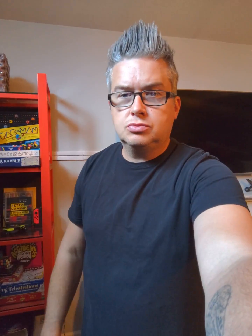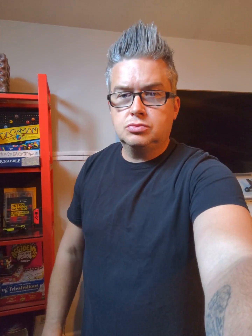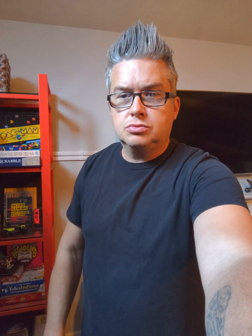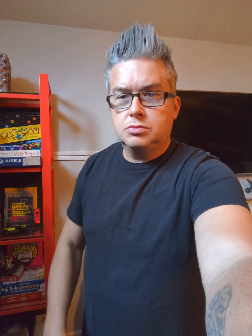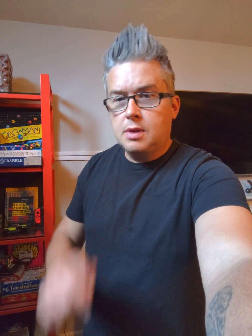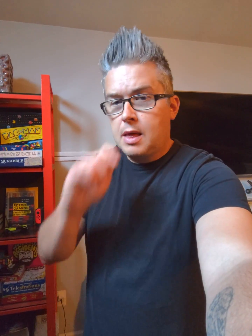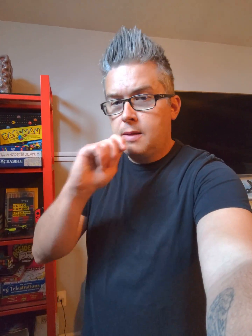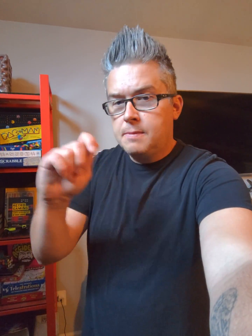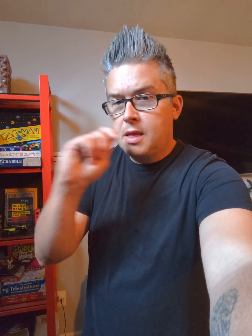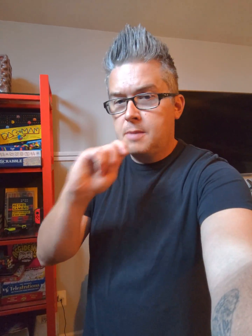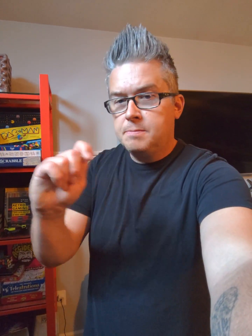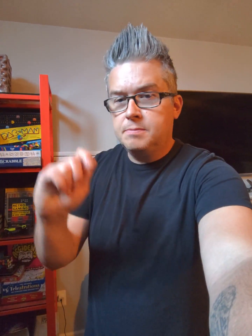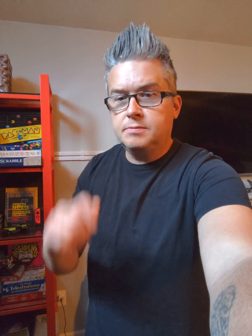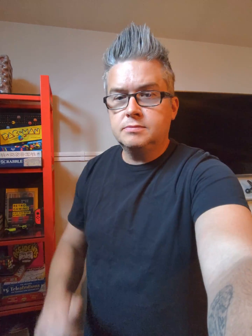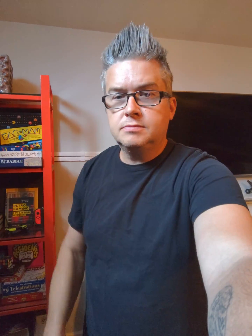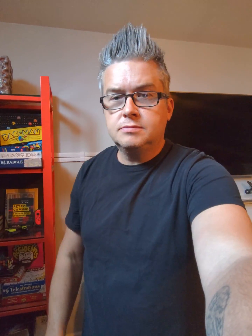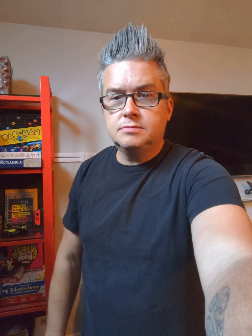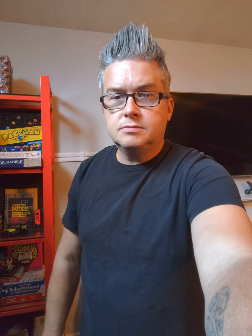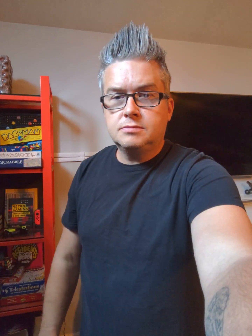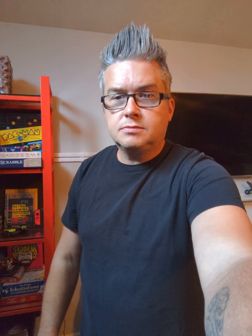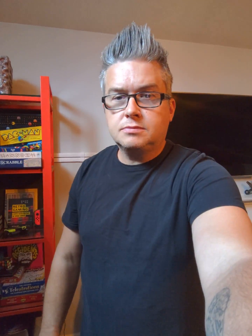popsicle